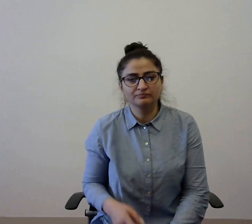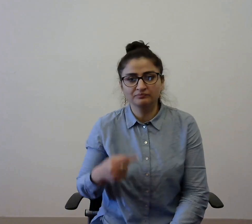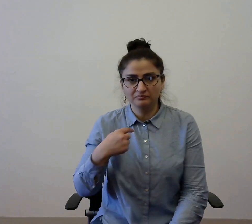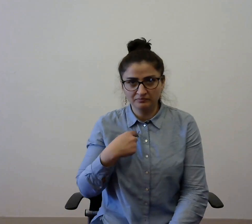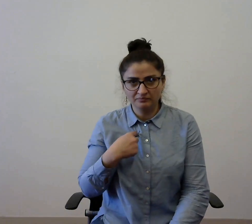mən